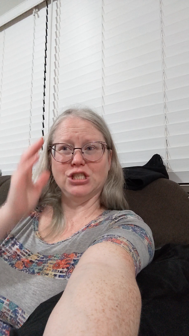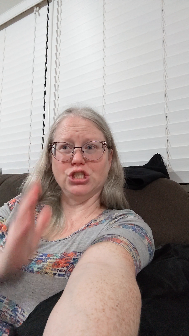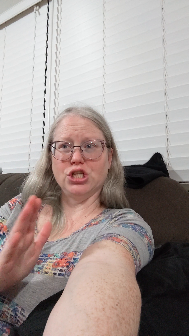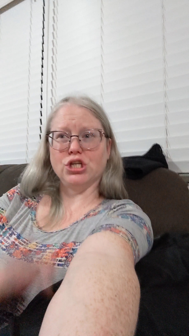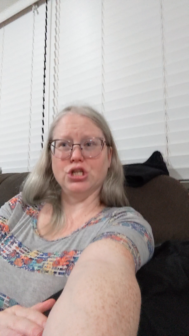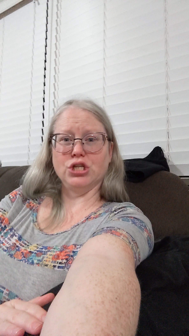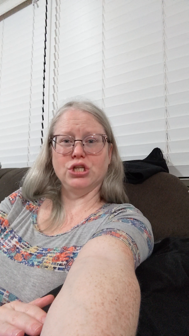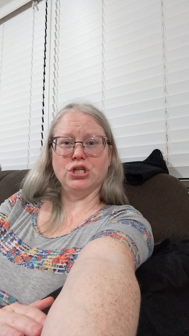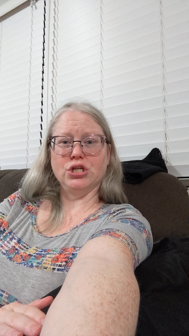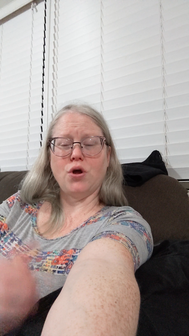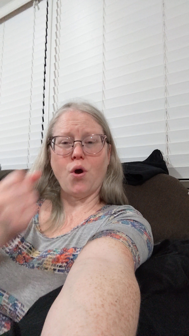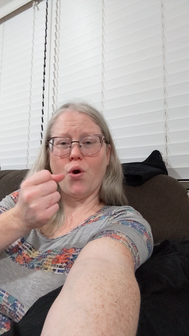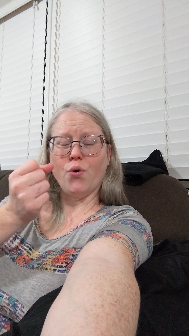hold